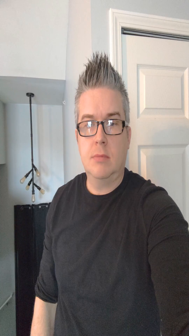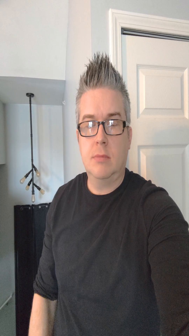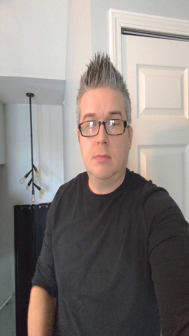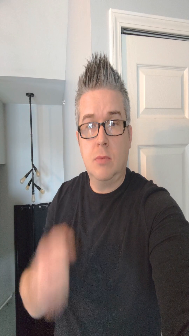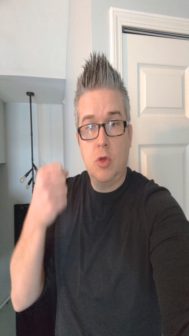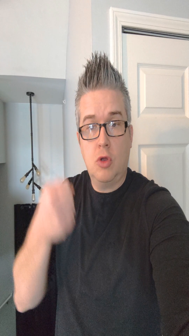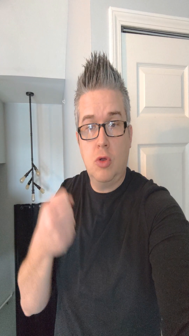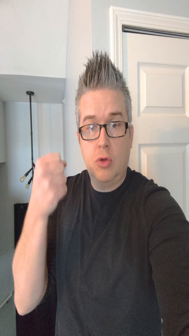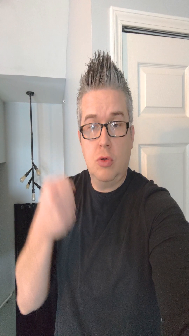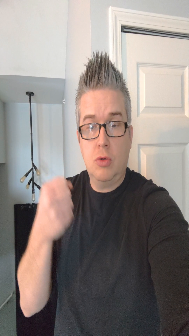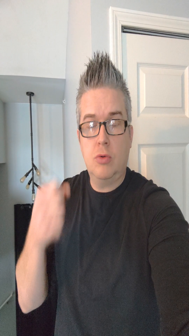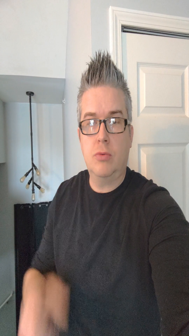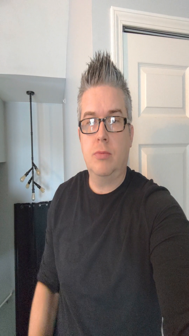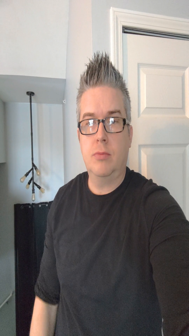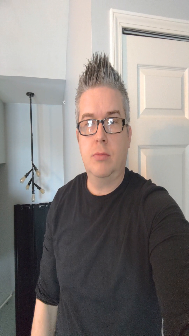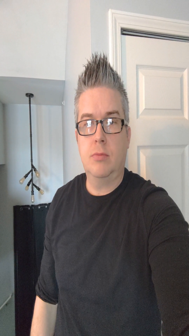car